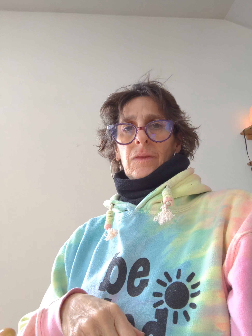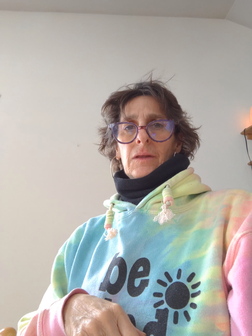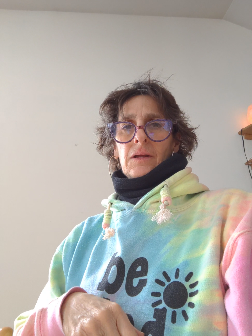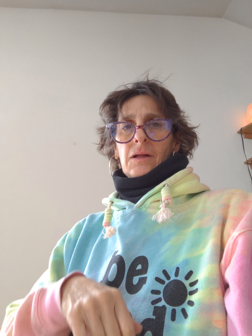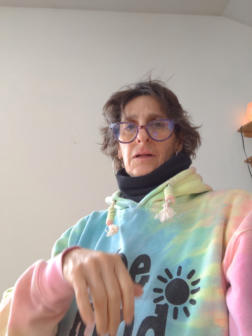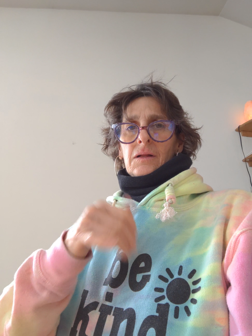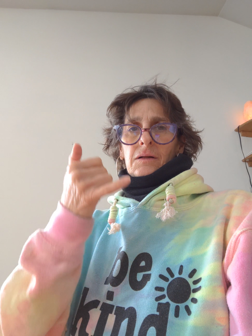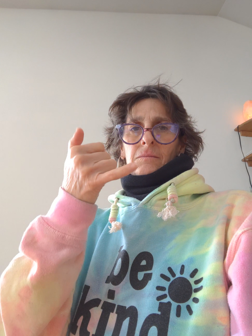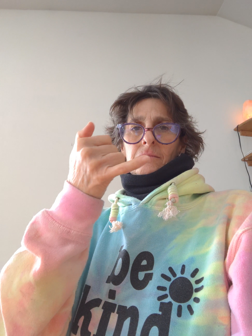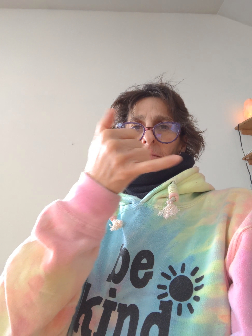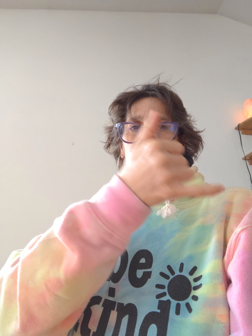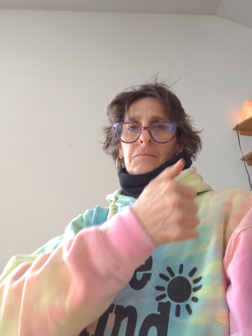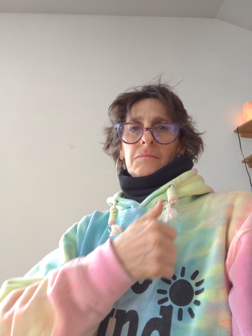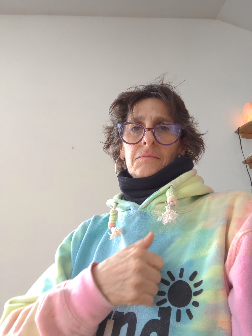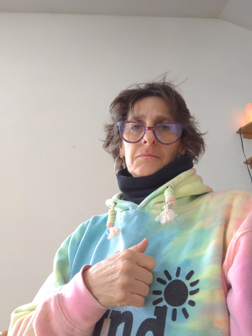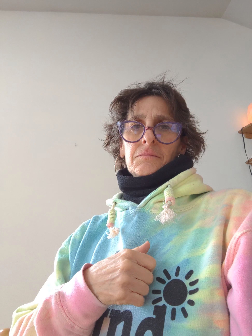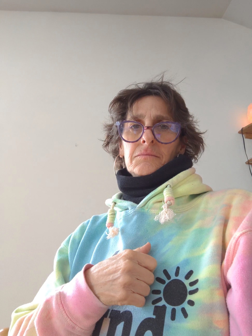helicopter